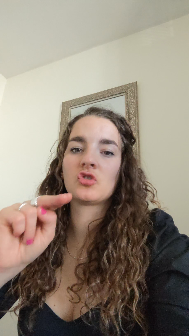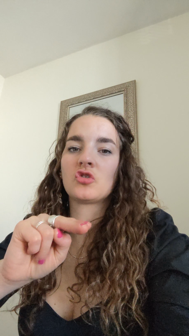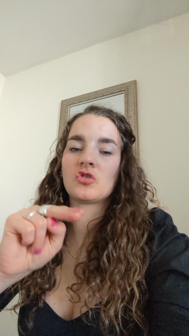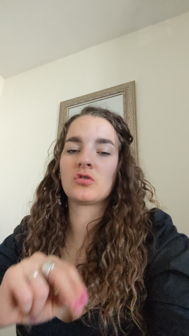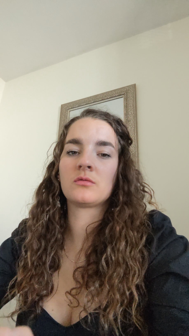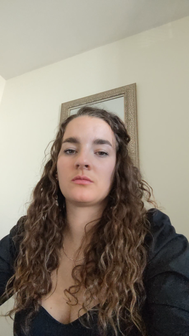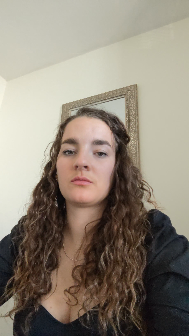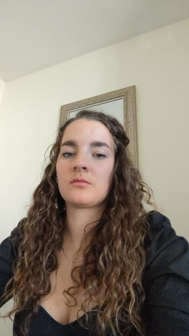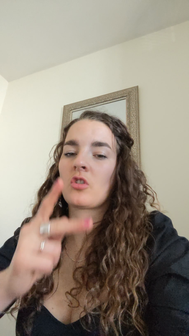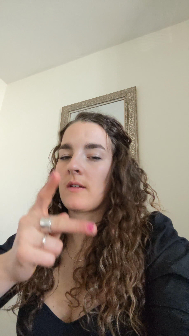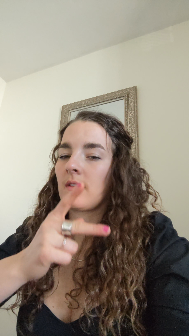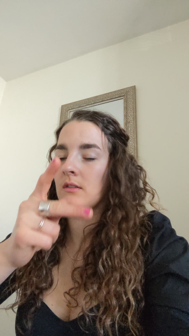careful